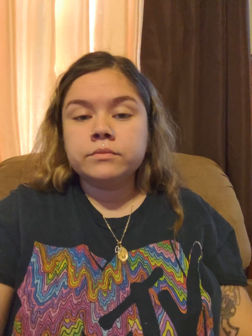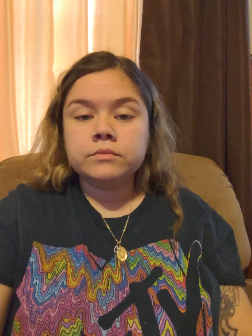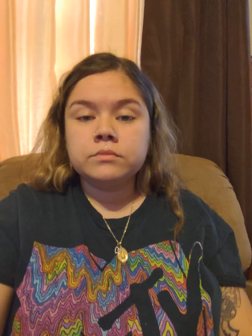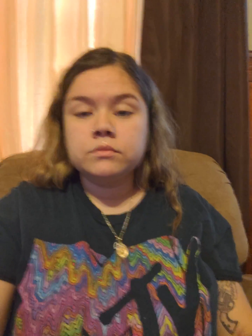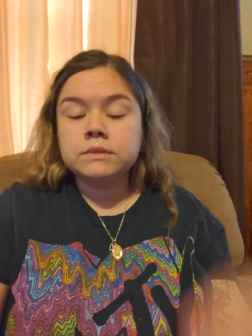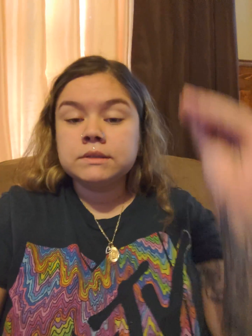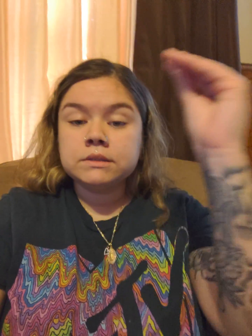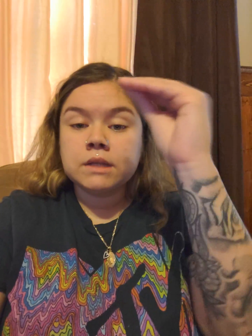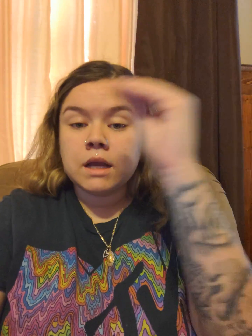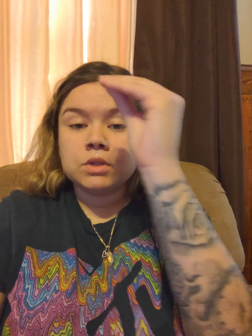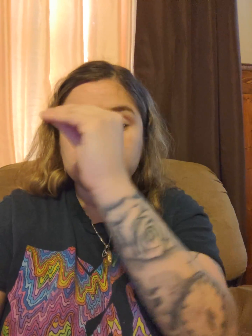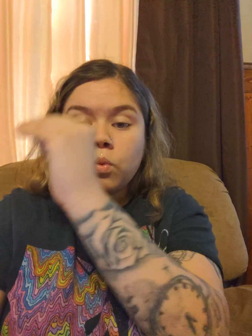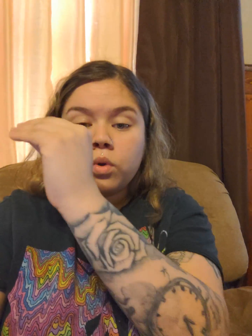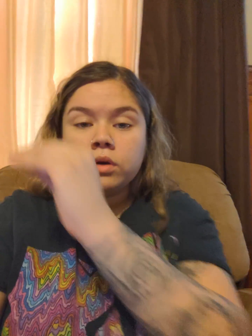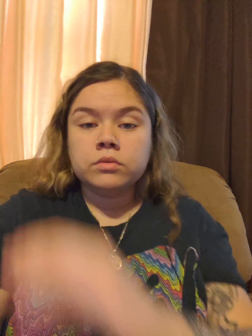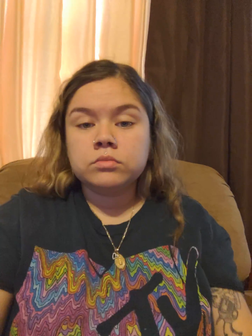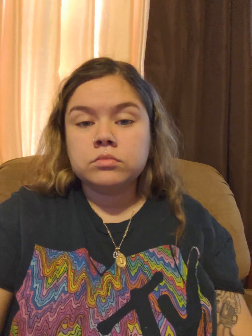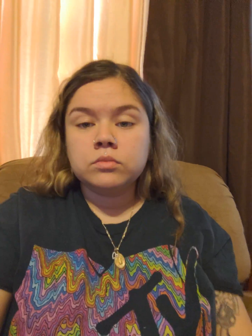dinosaur